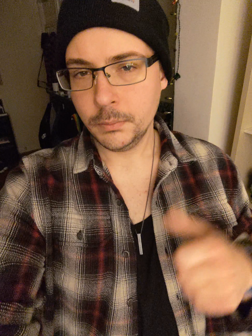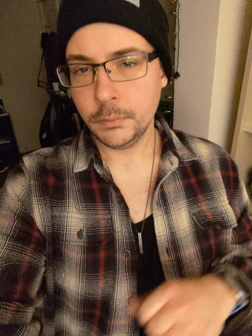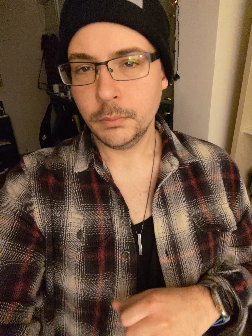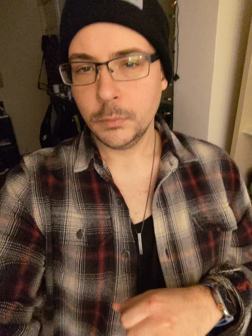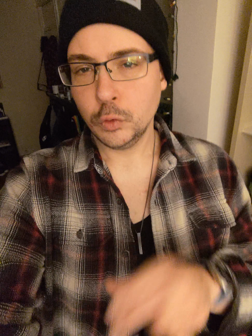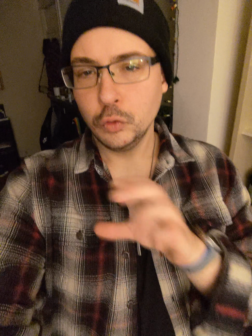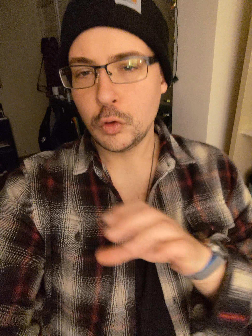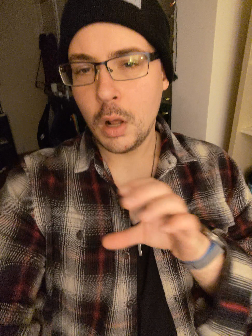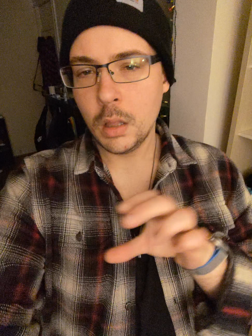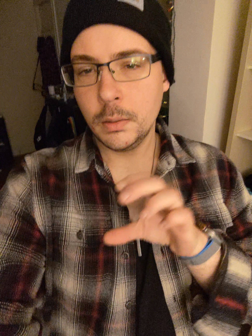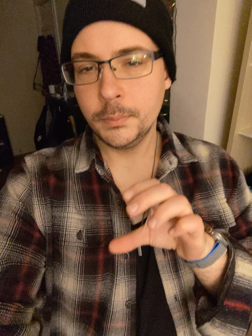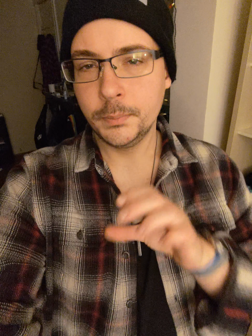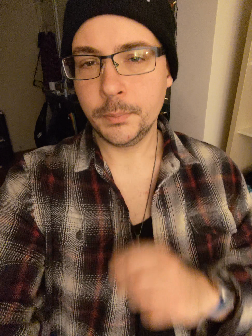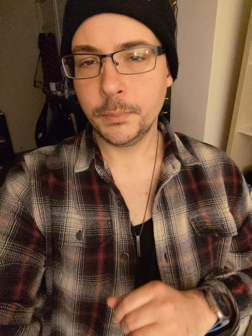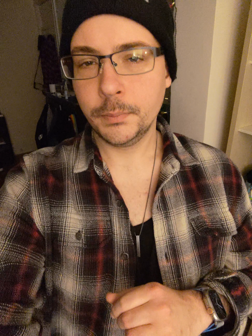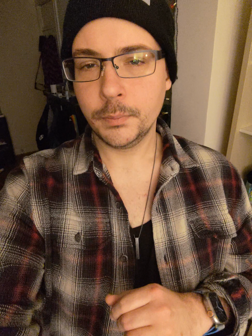chocolate